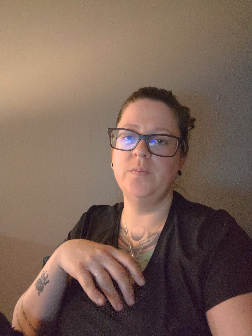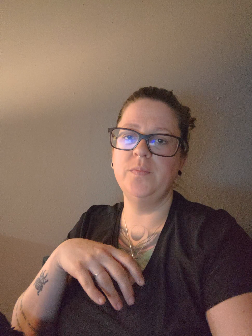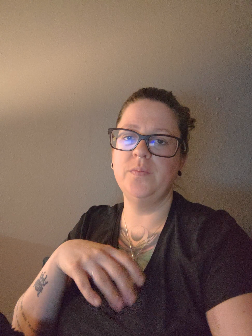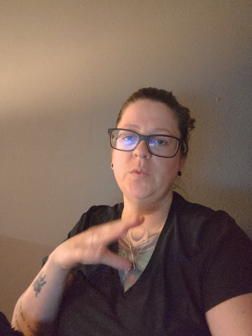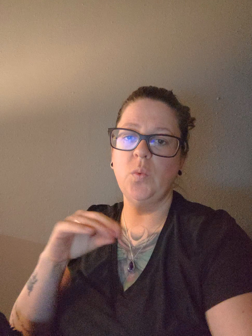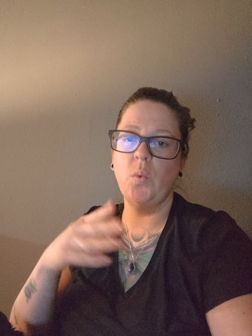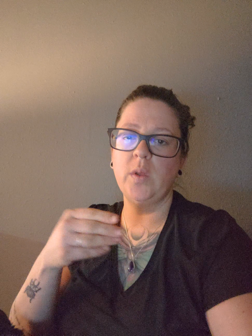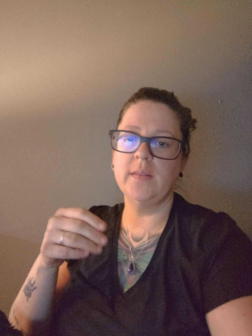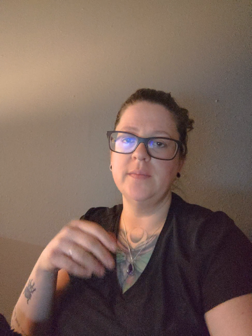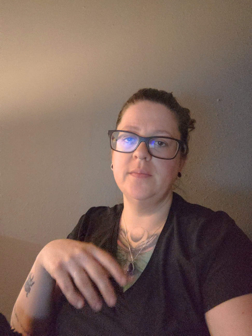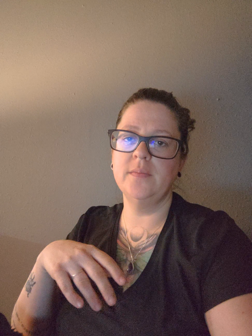story